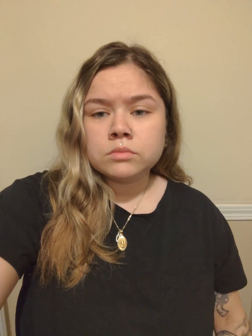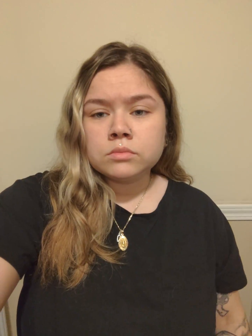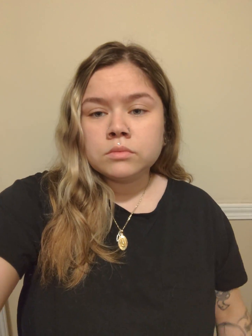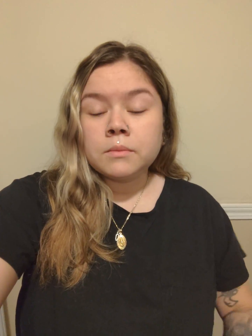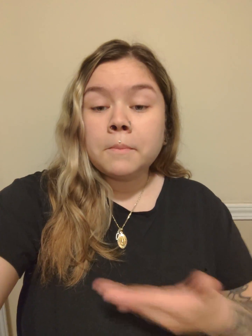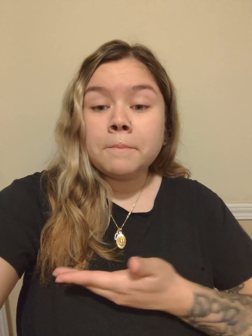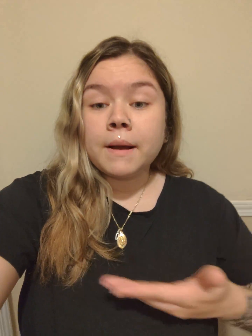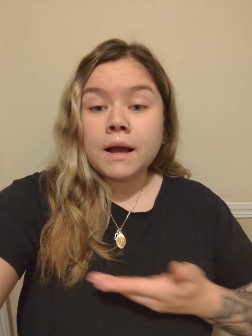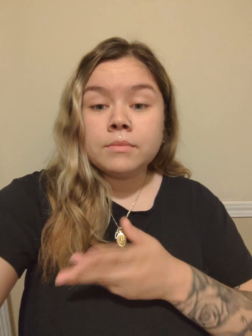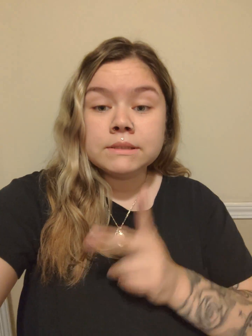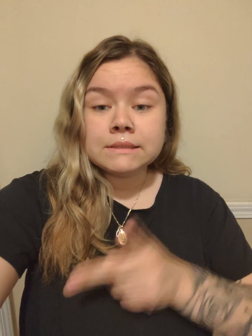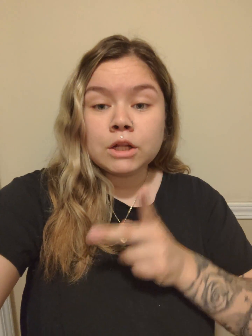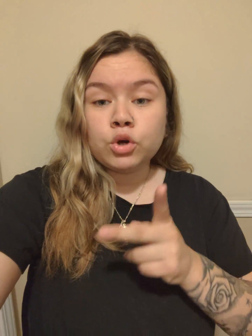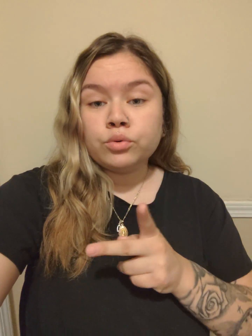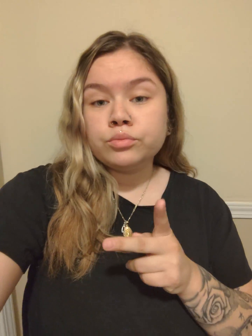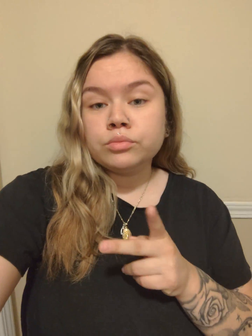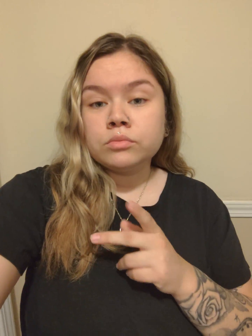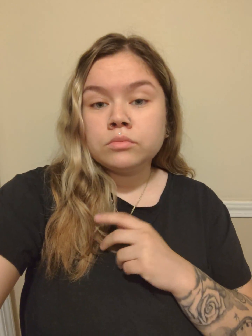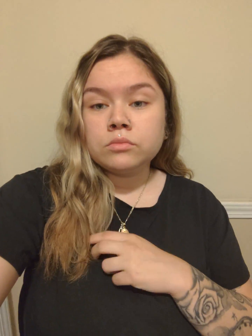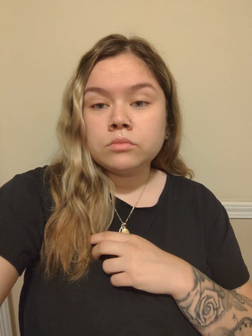babysitter